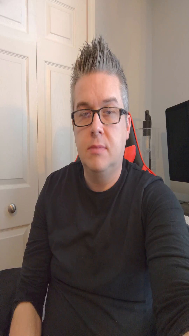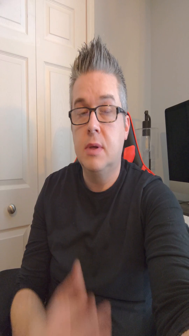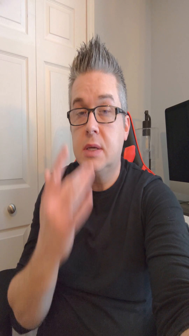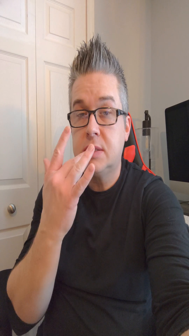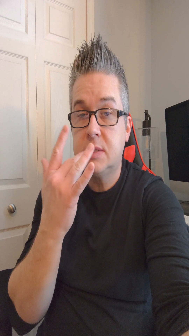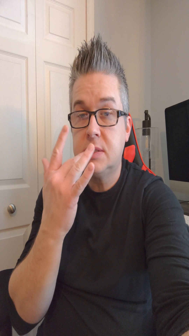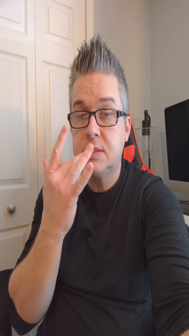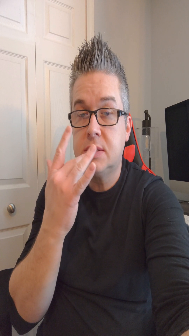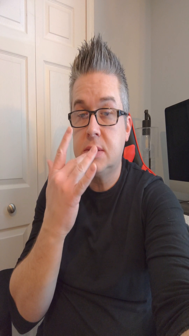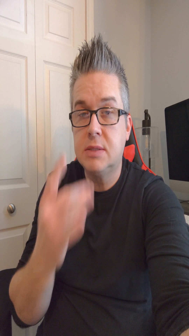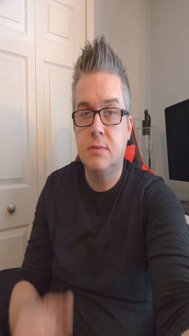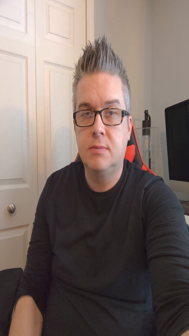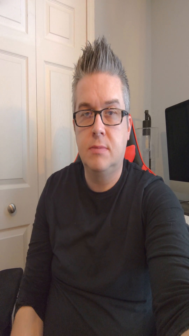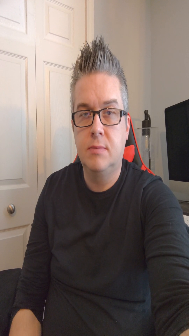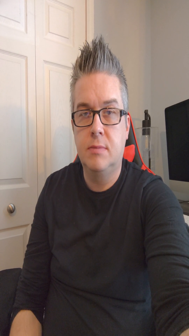taste